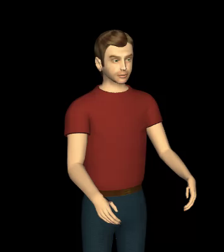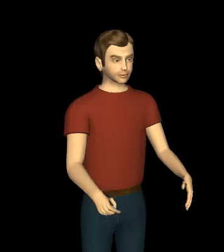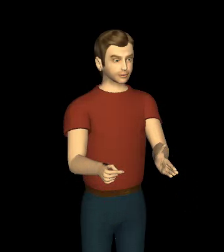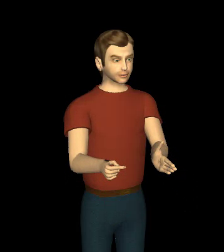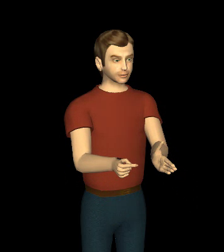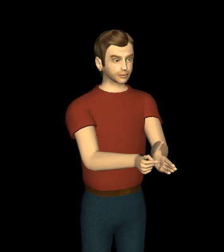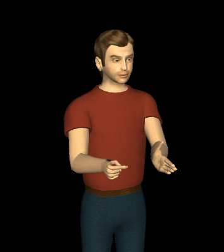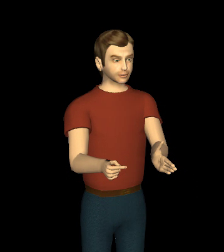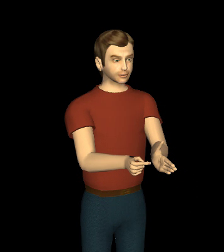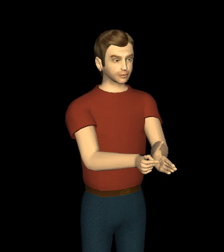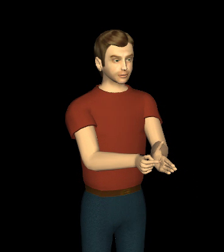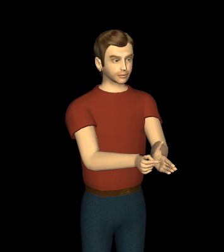متى